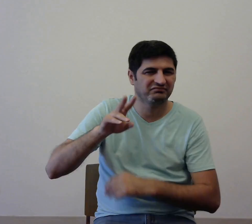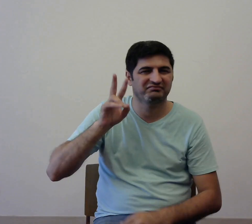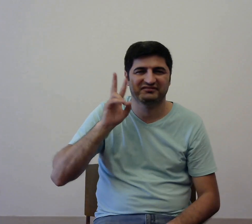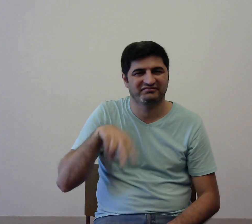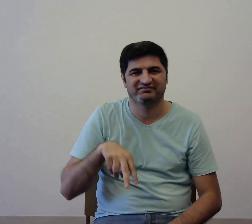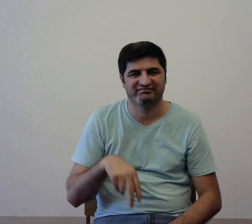bilmir